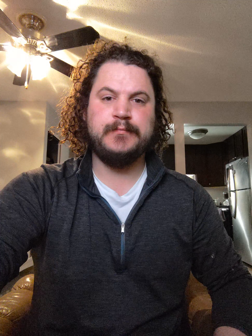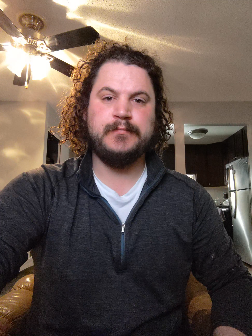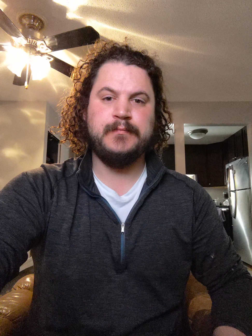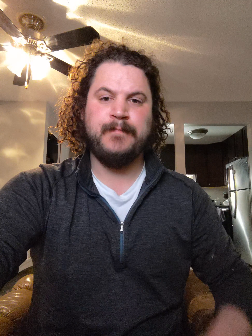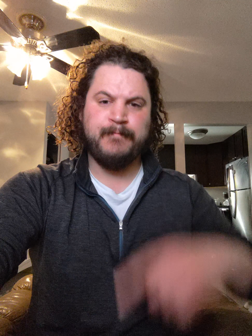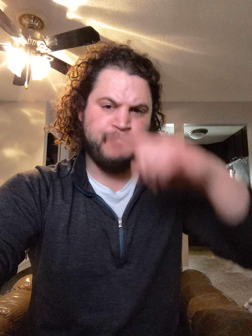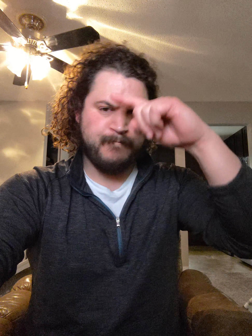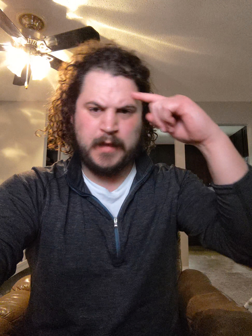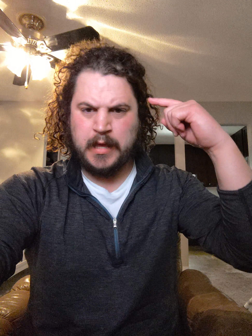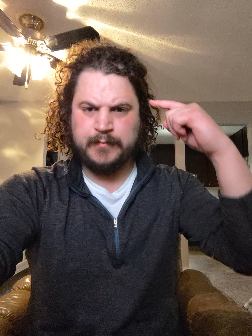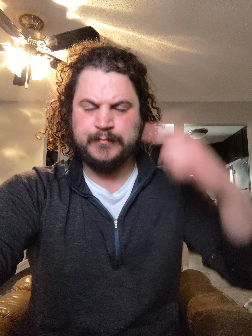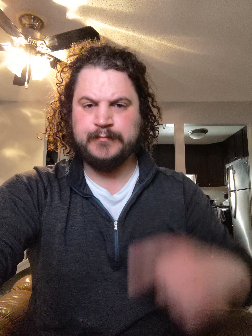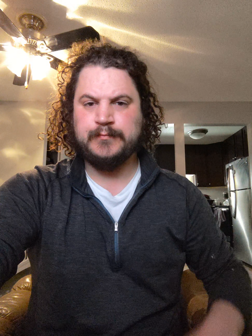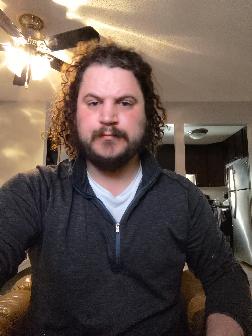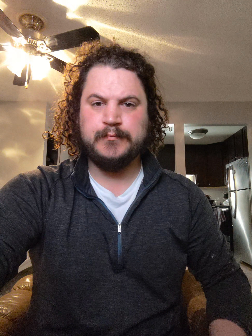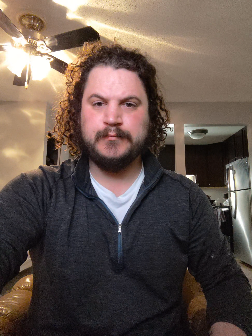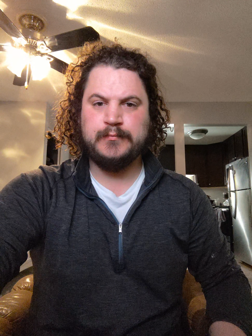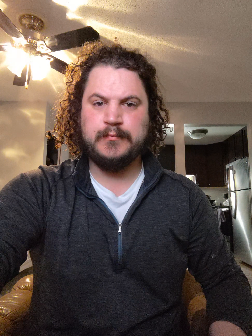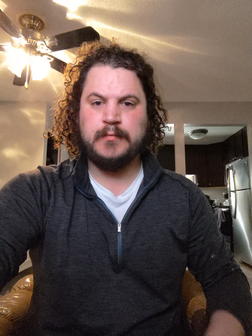black